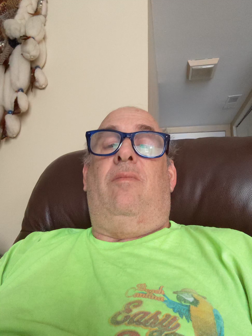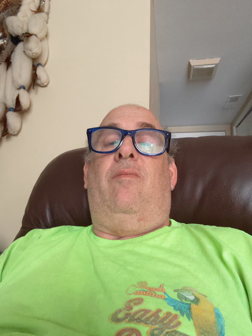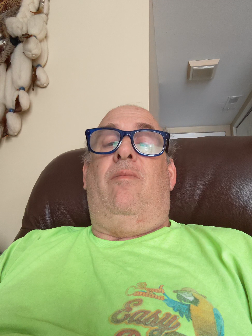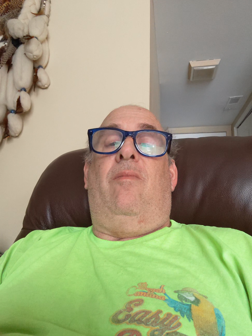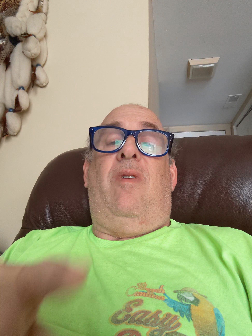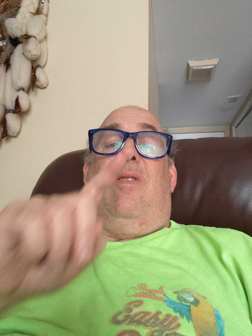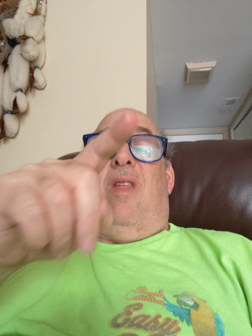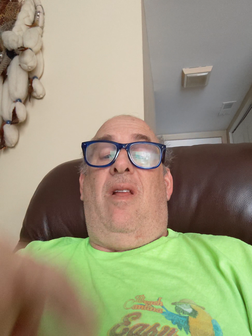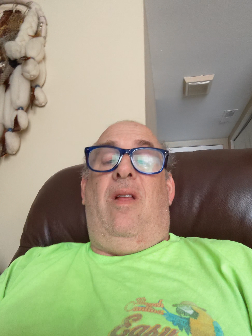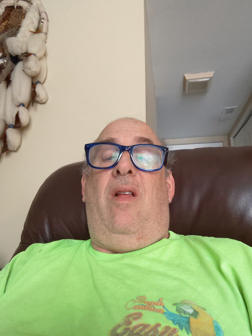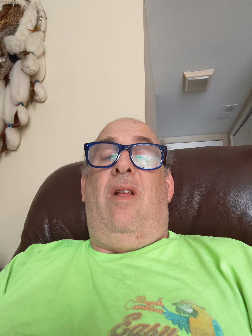there